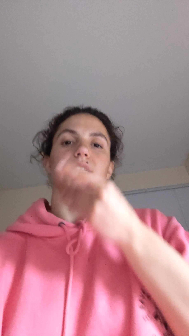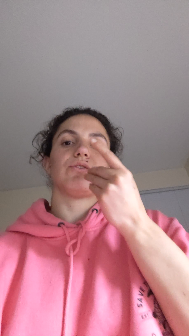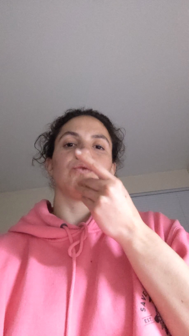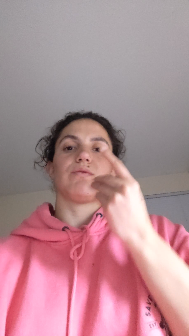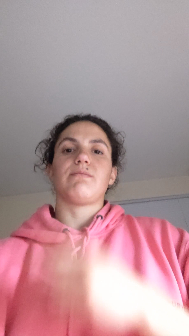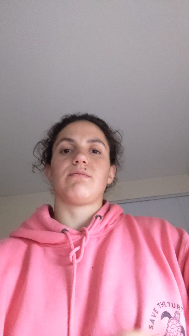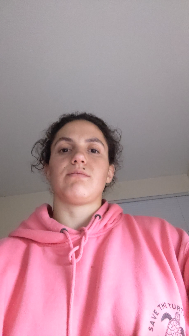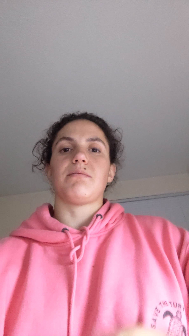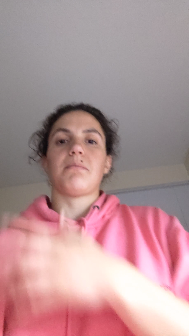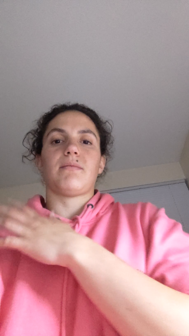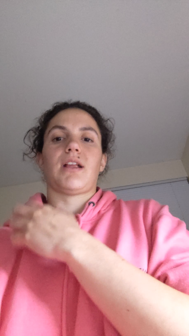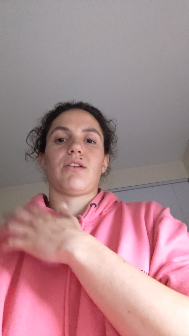bear